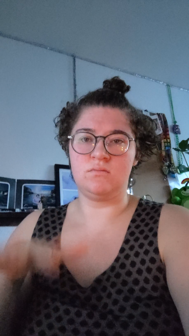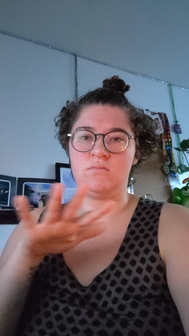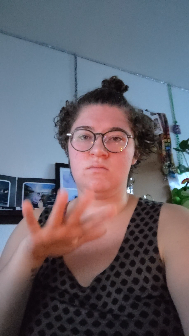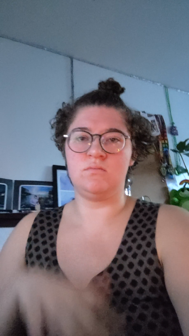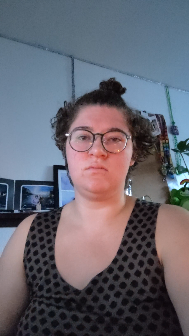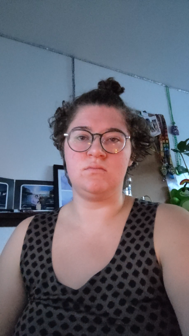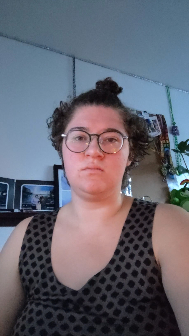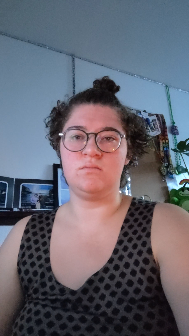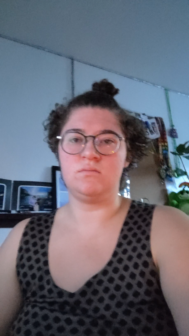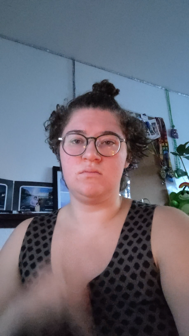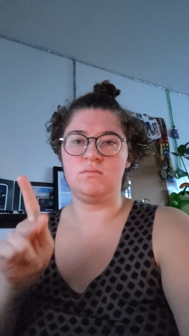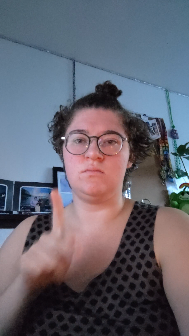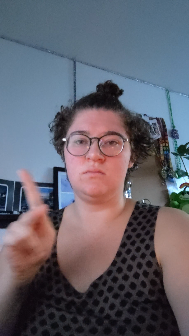people